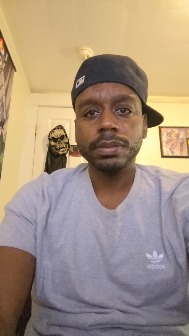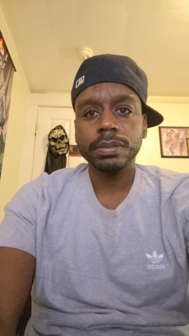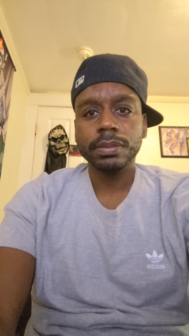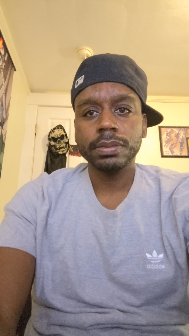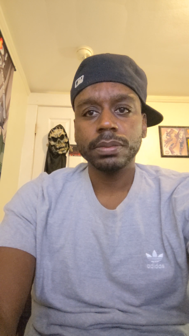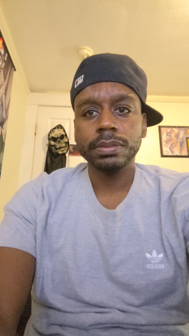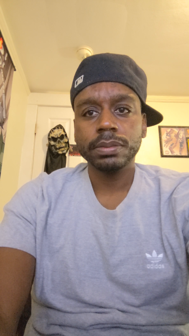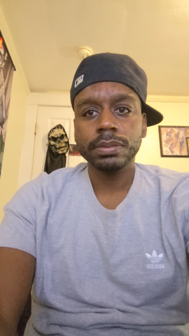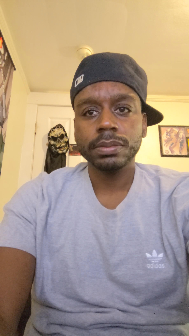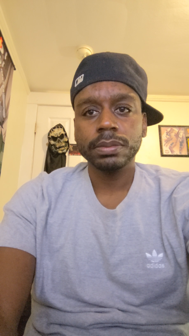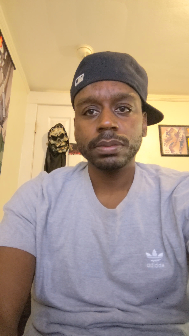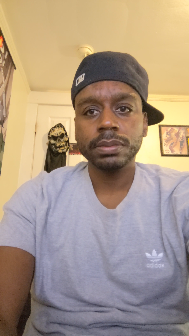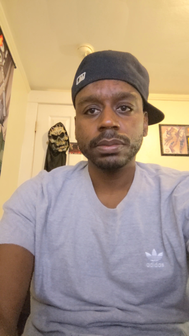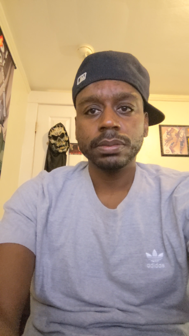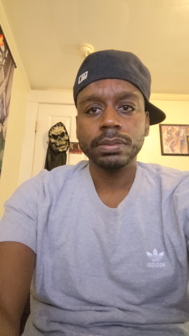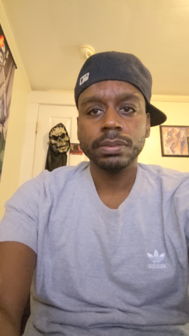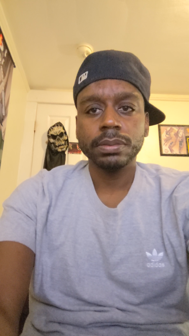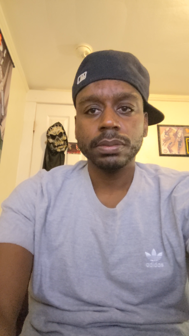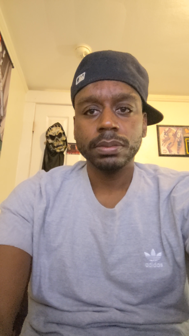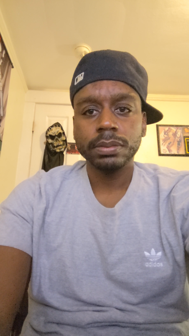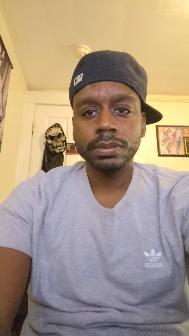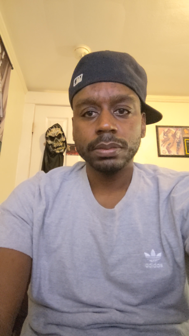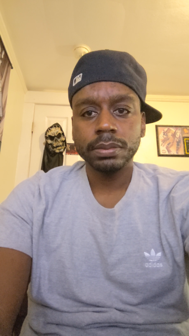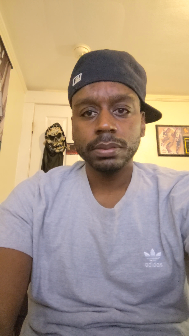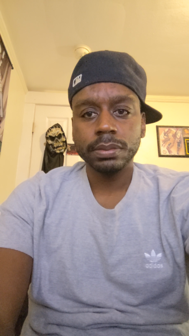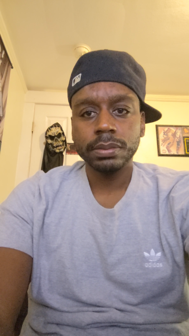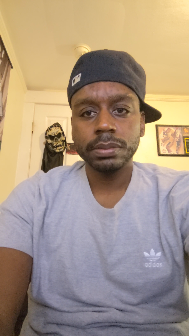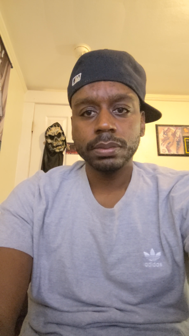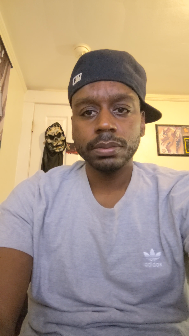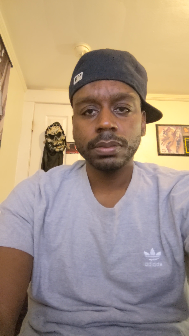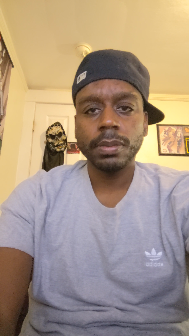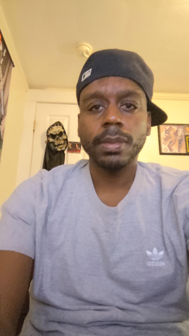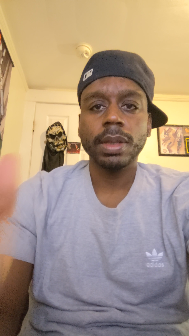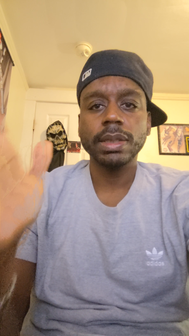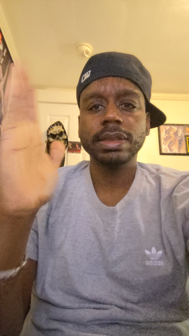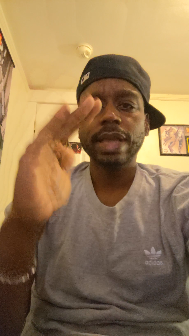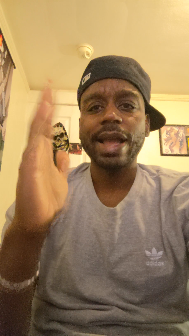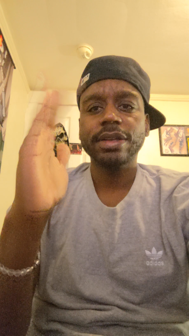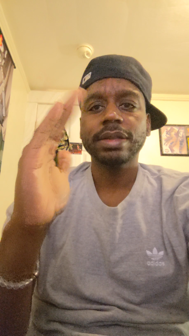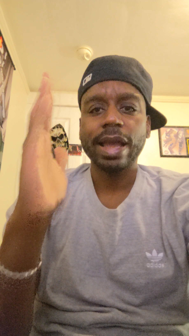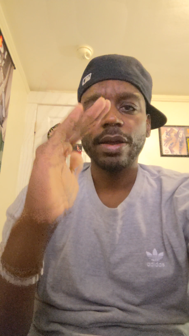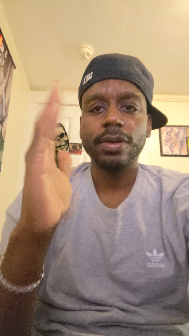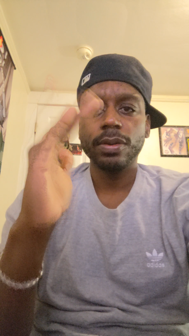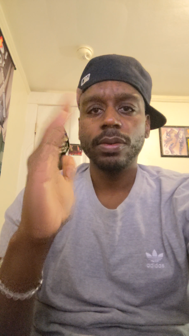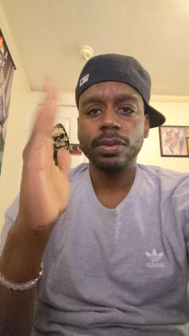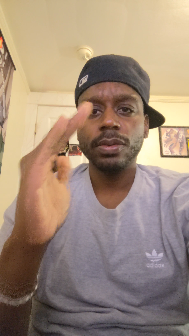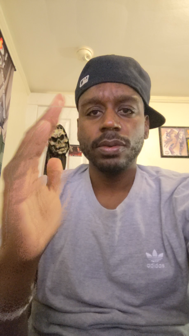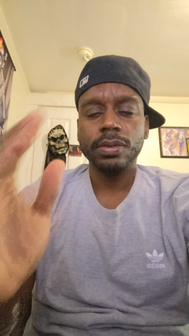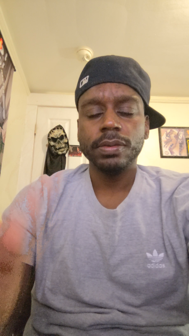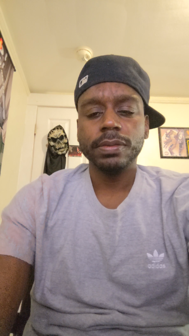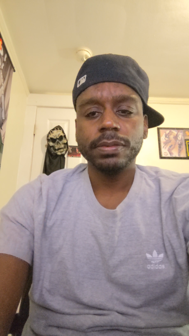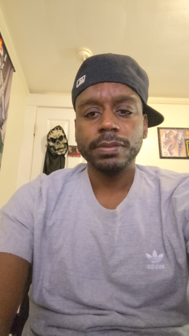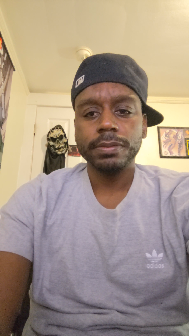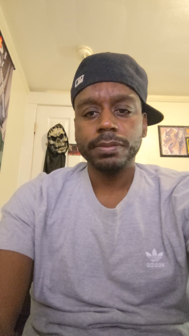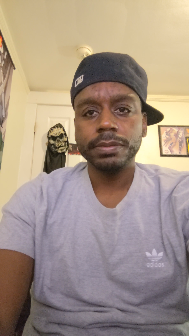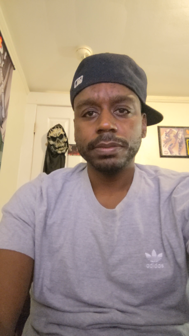downtown